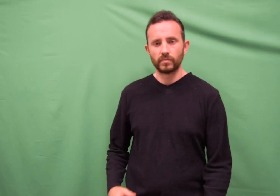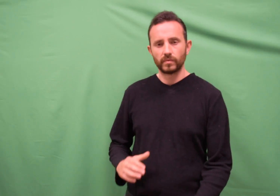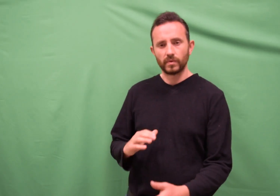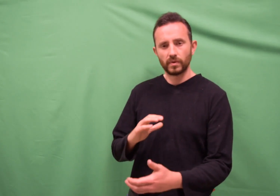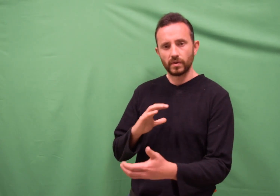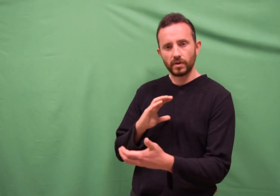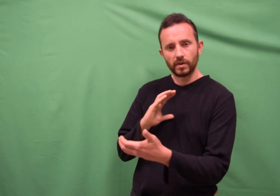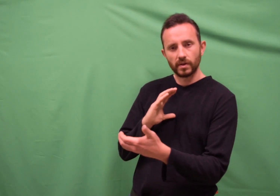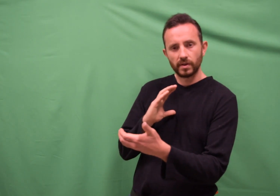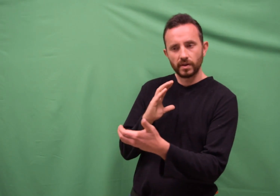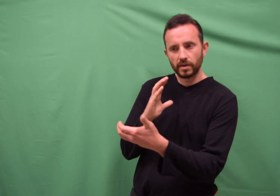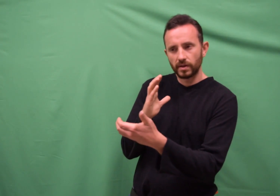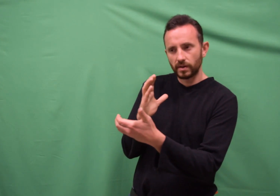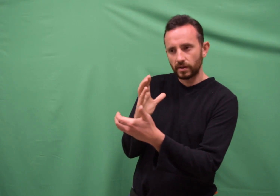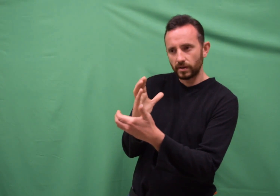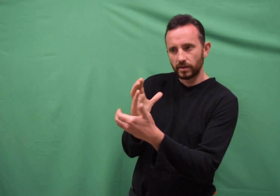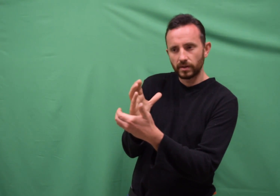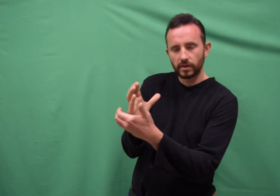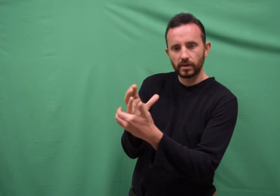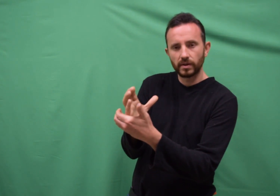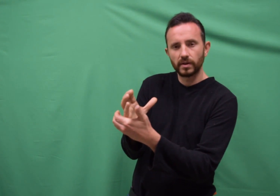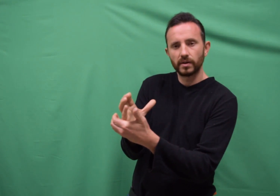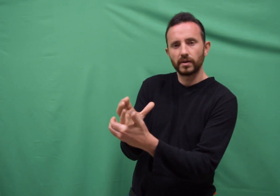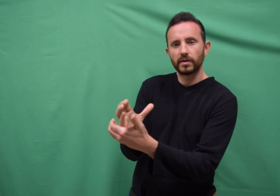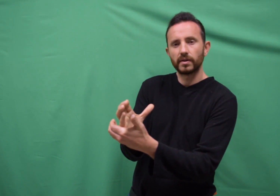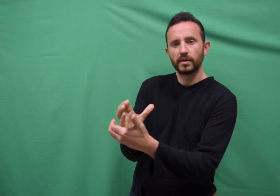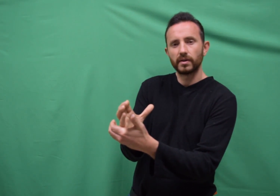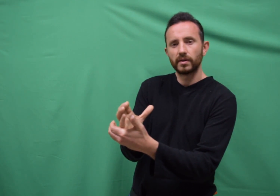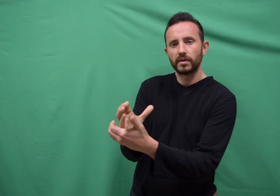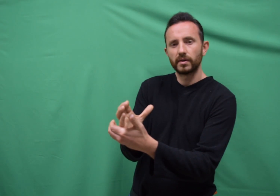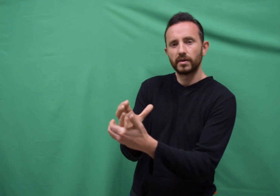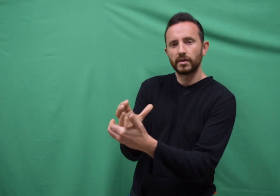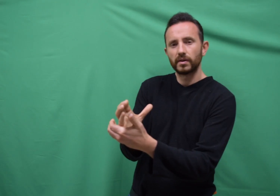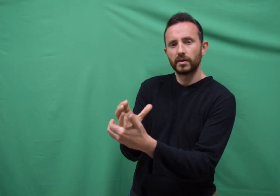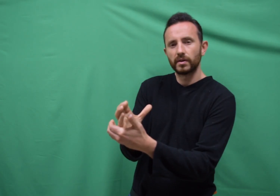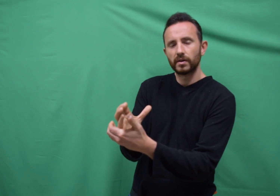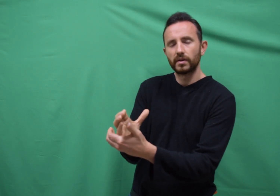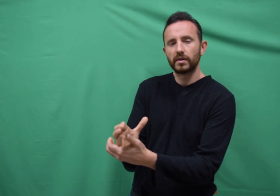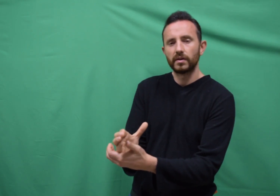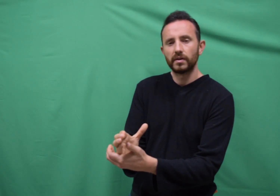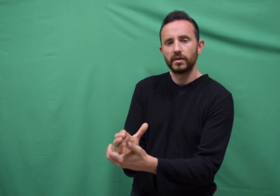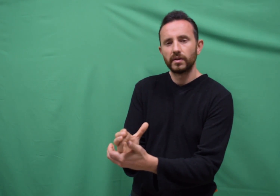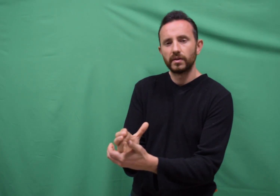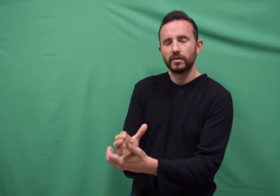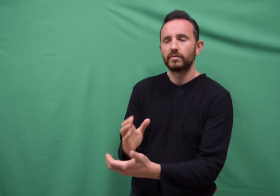ir